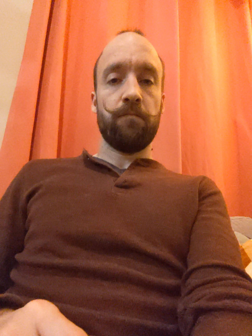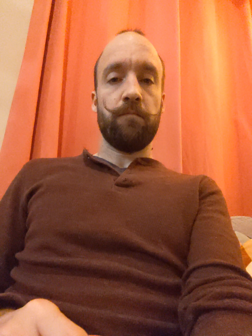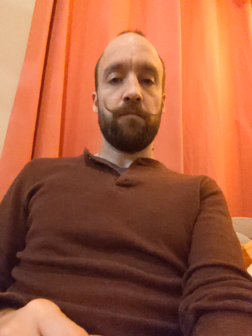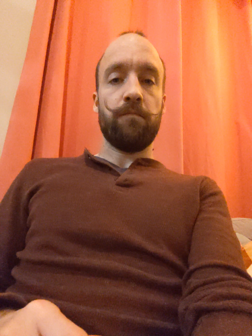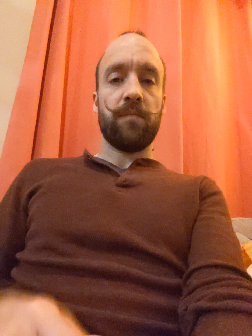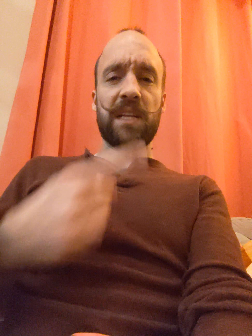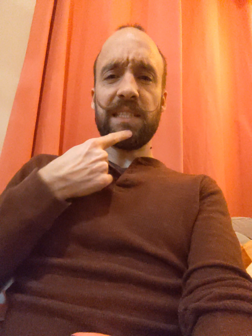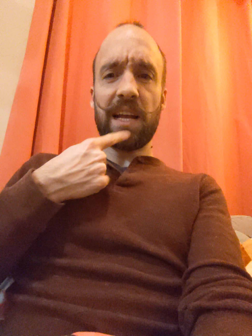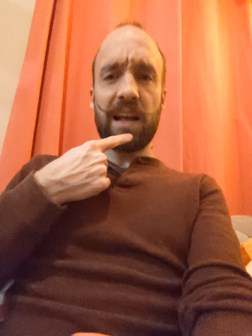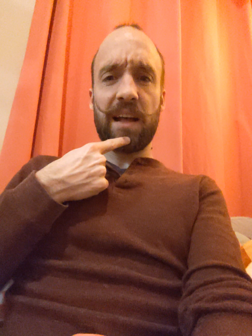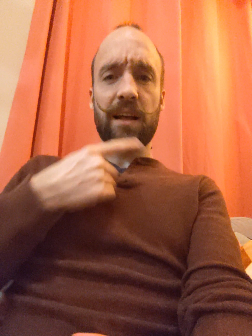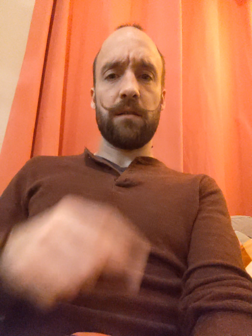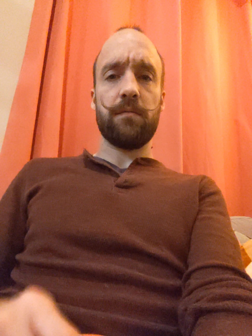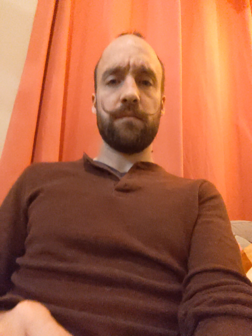say